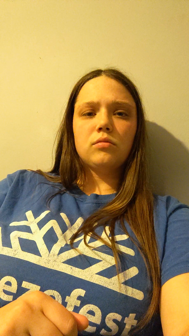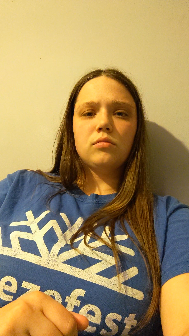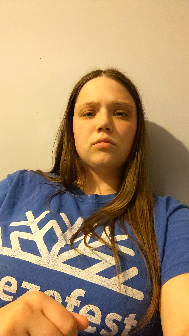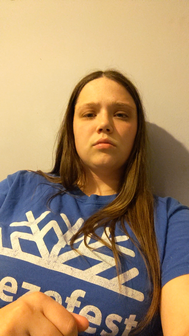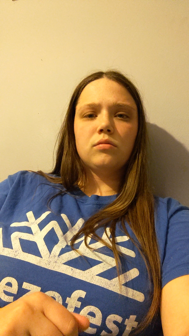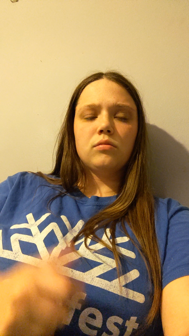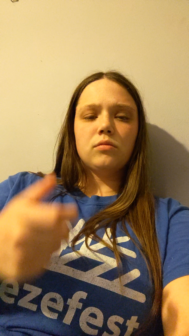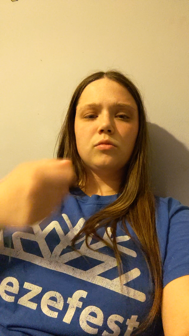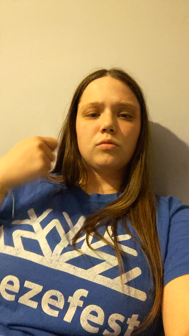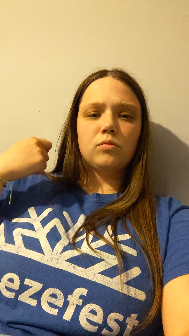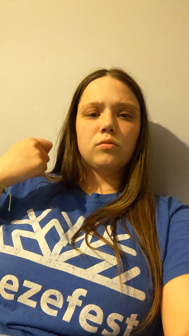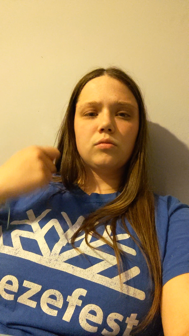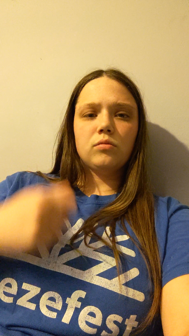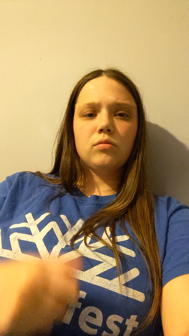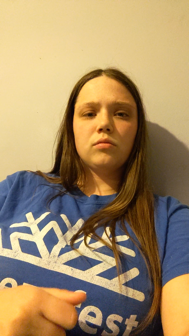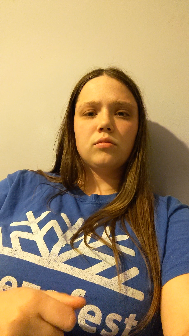pull